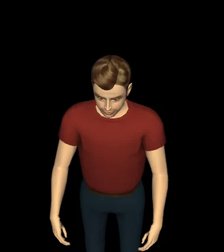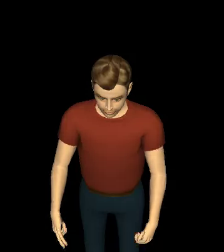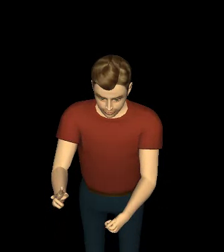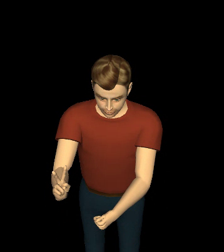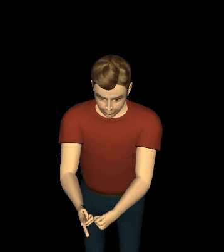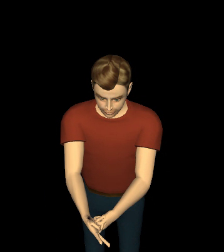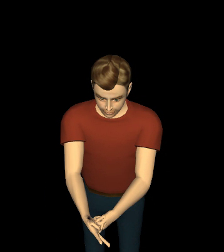سيء